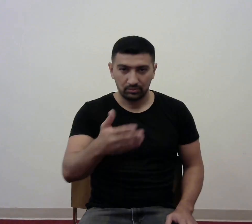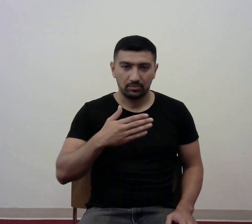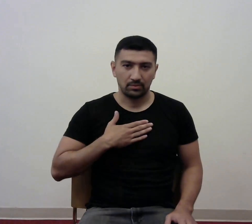mən